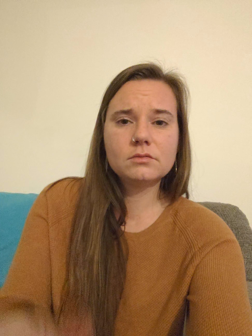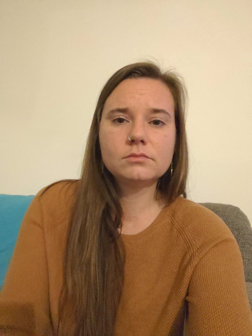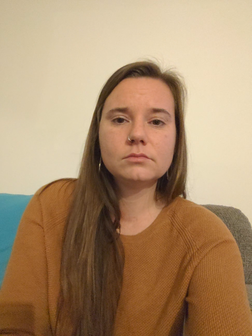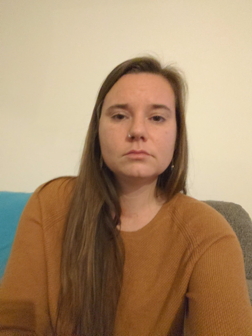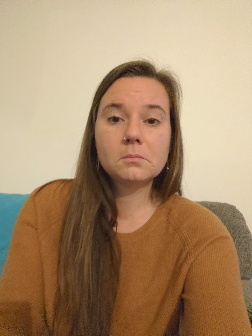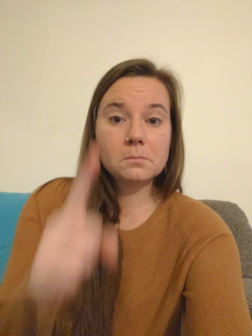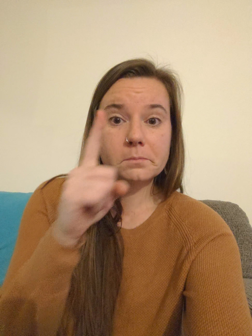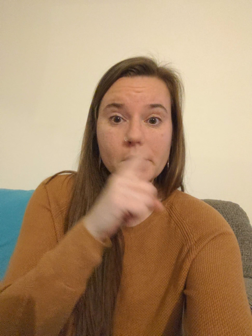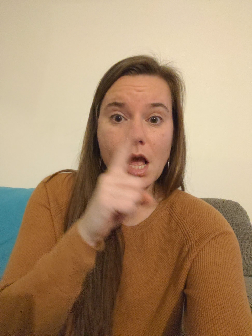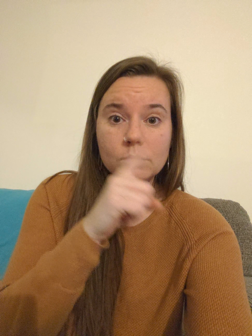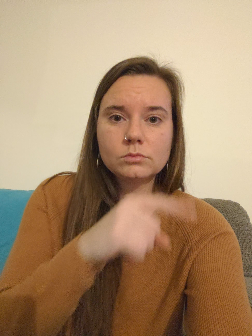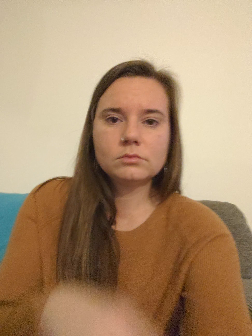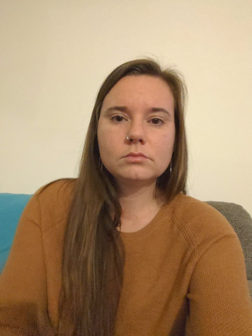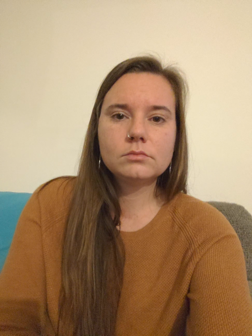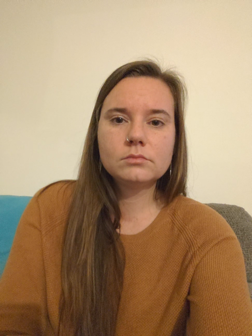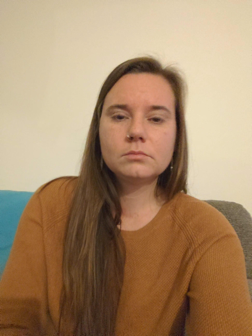mouse